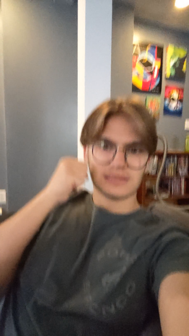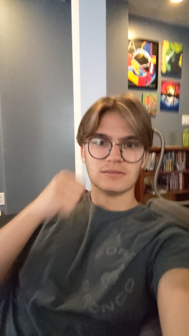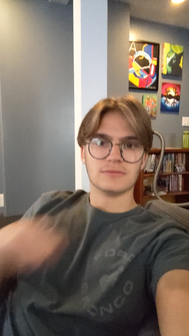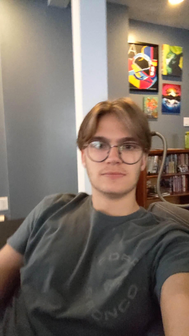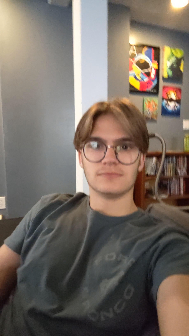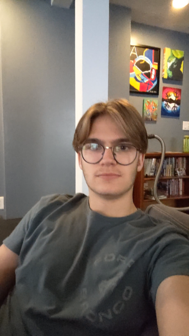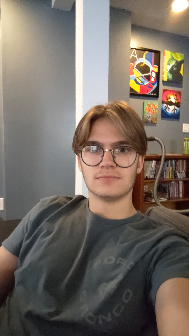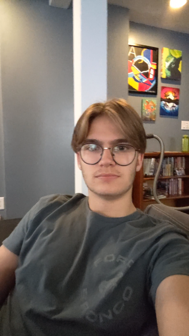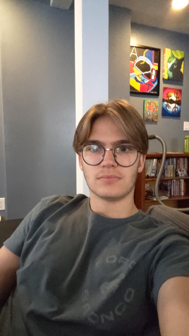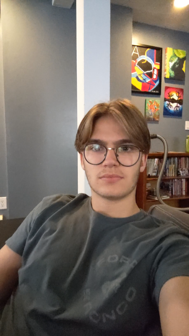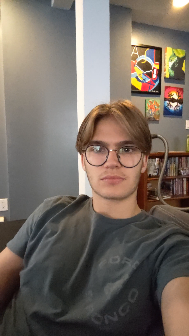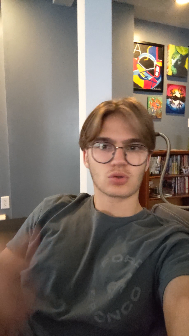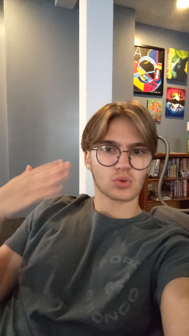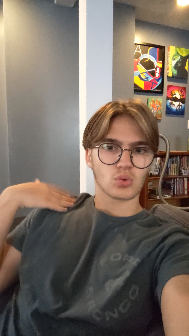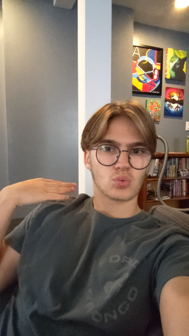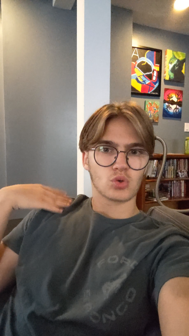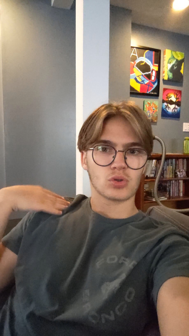shoulder